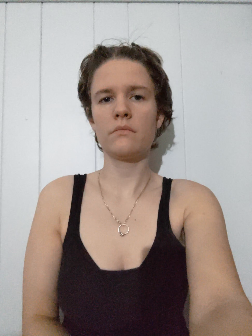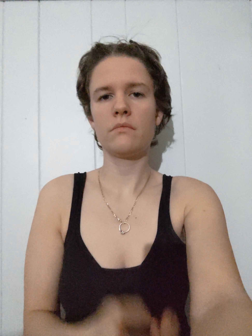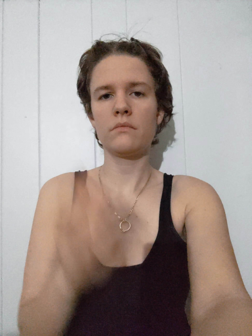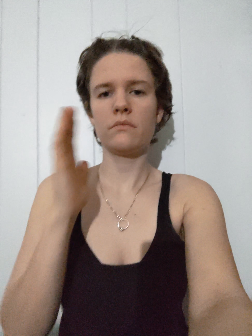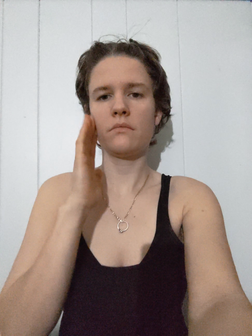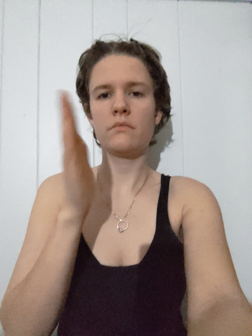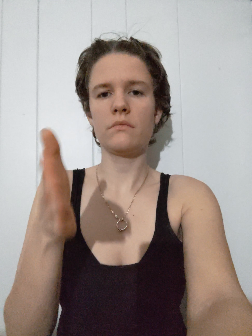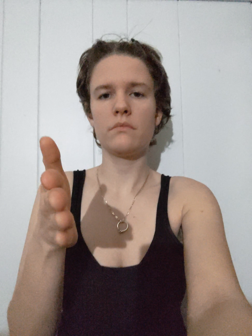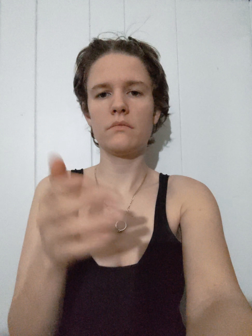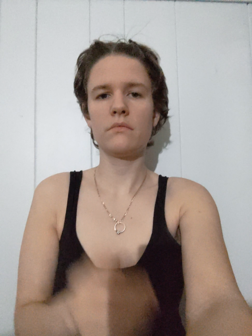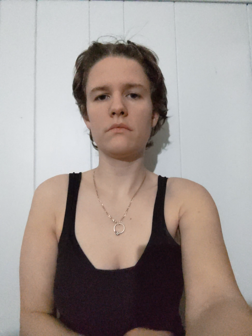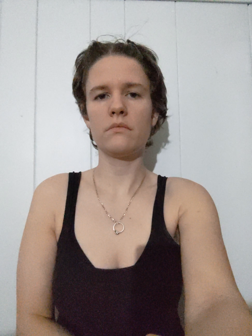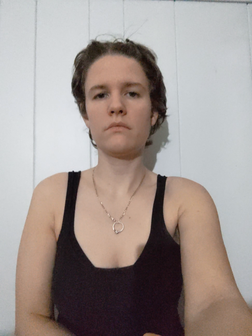will